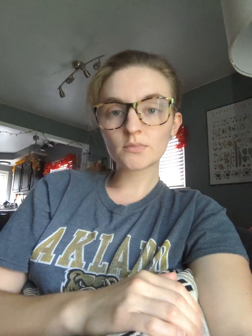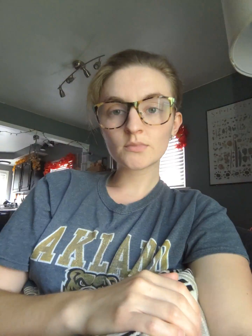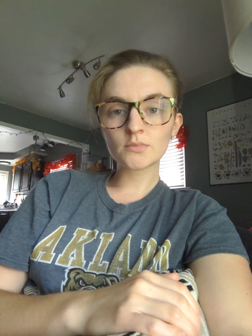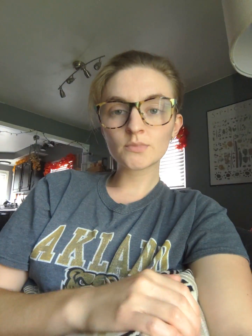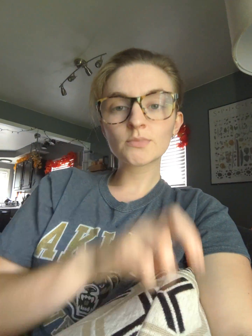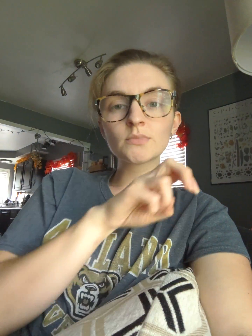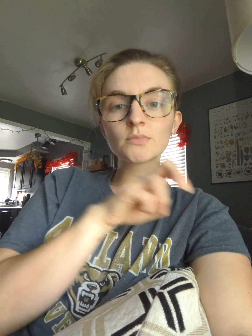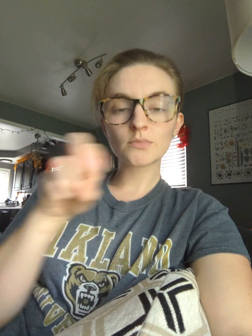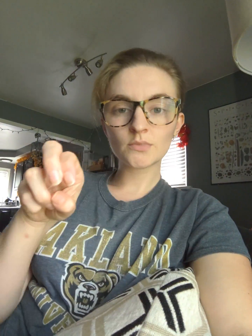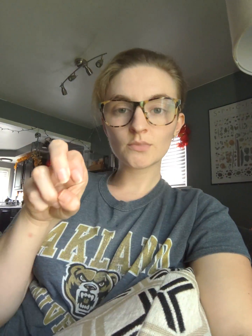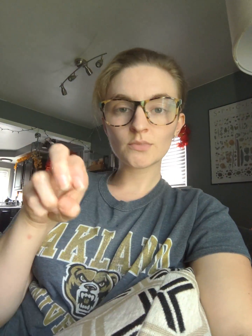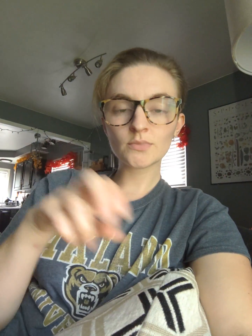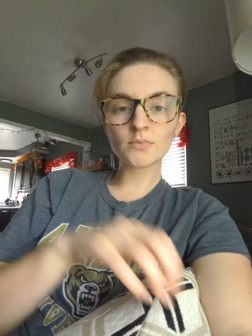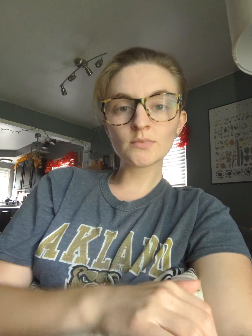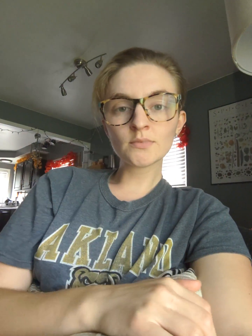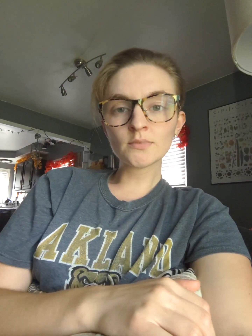bench